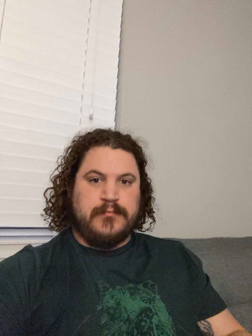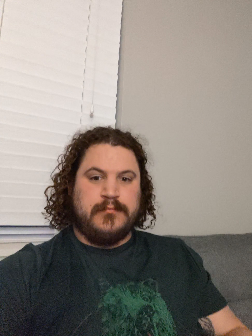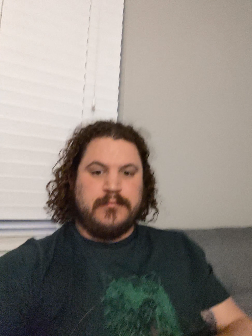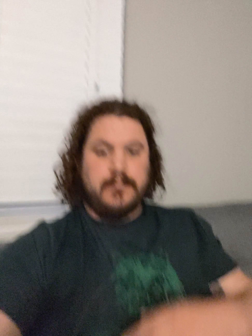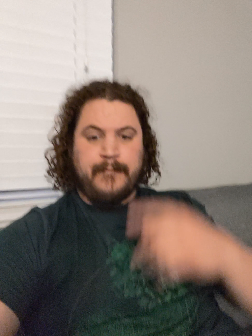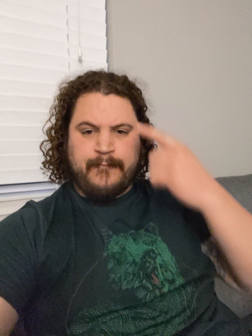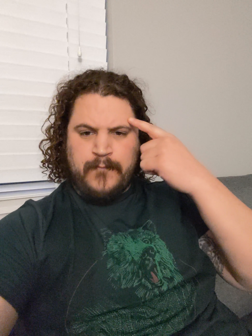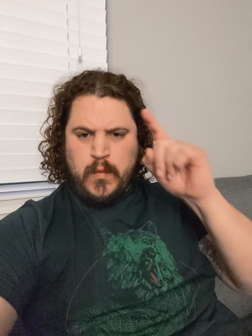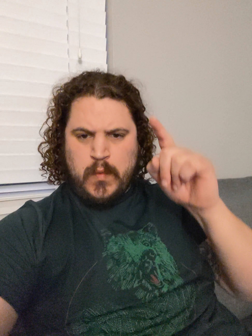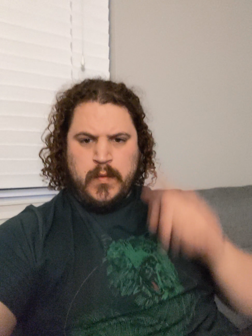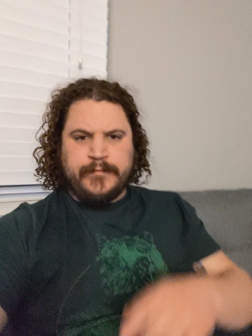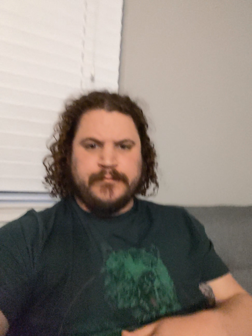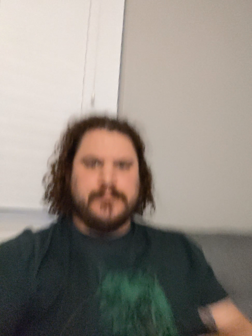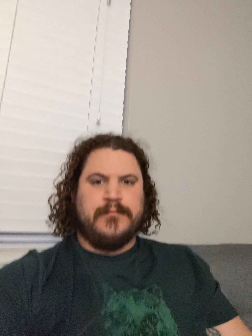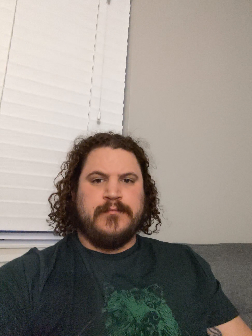for